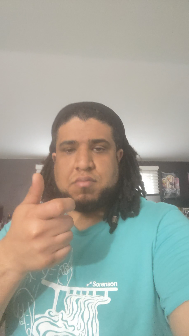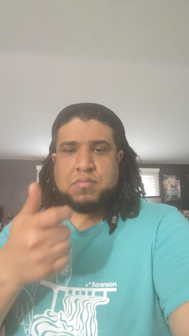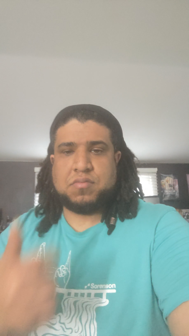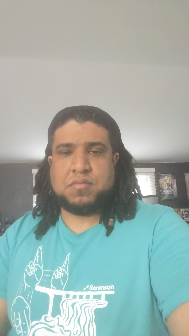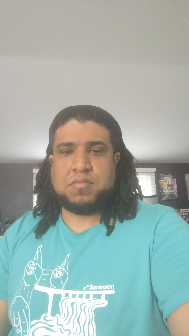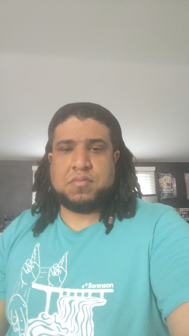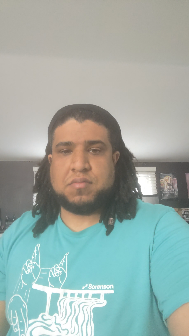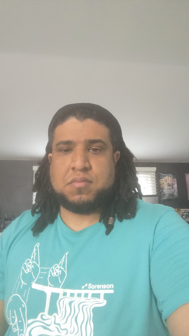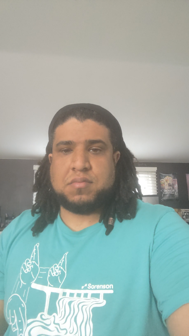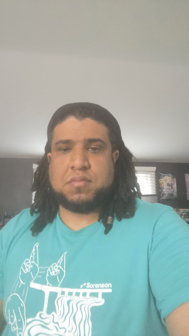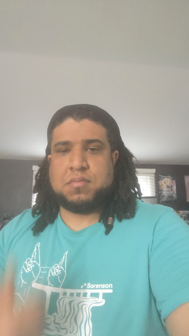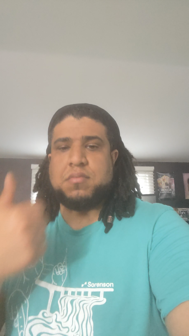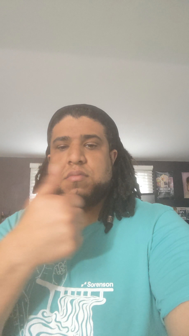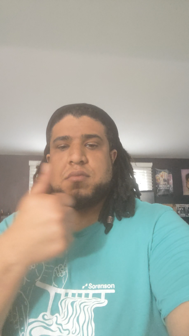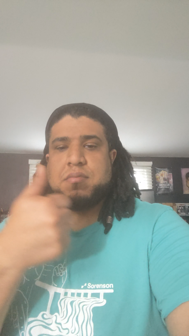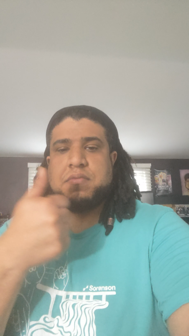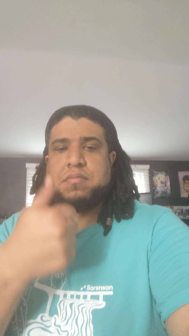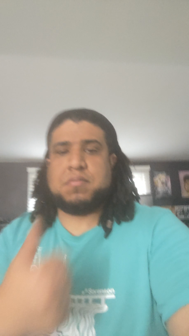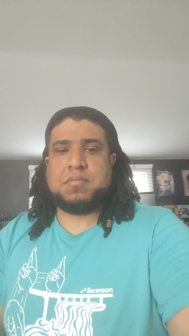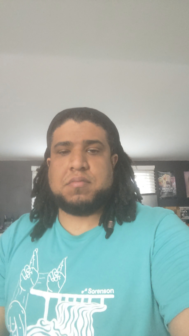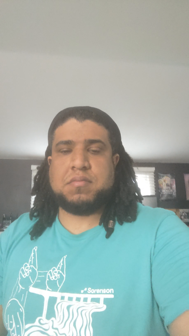game